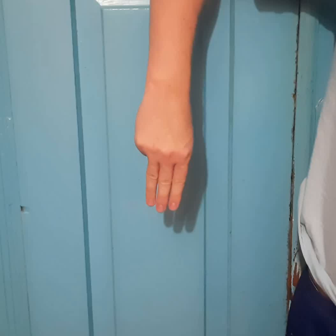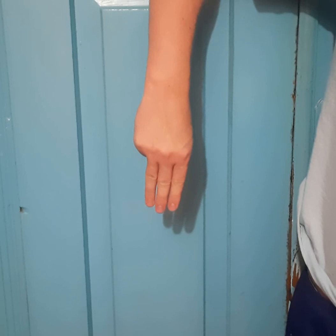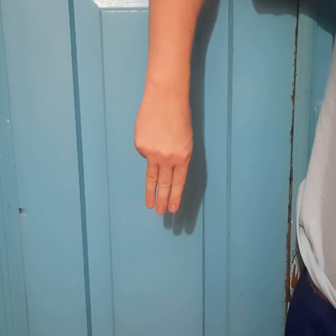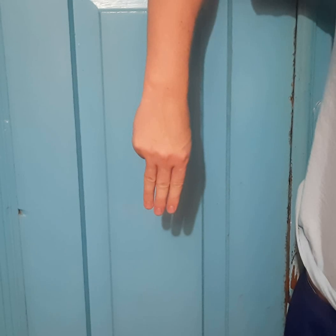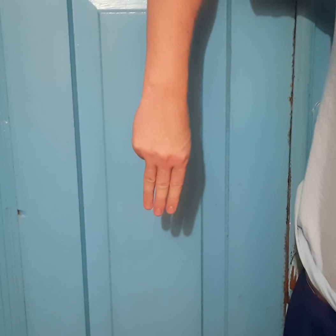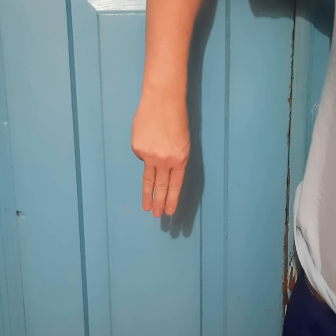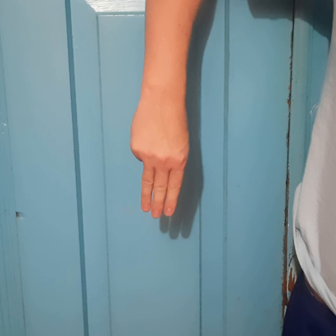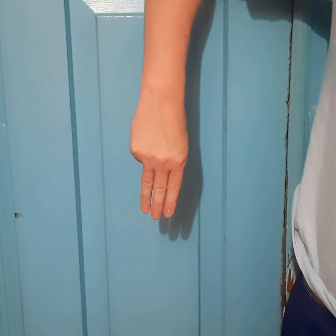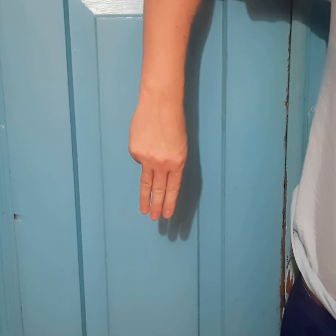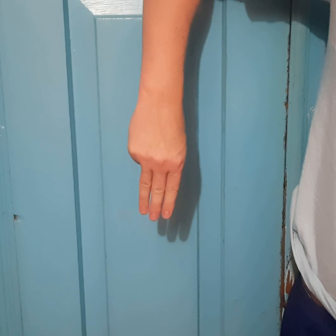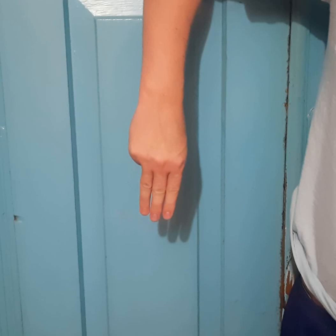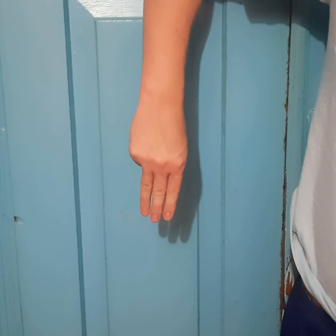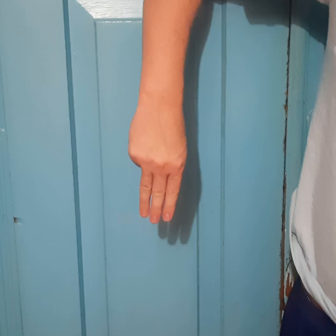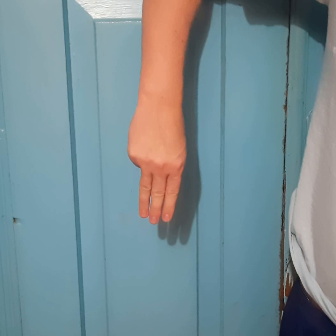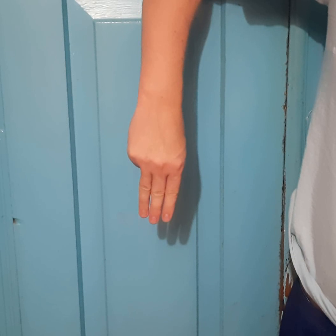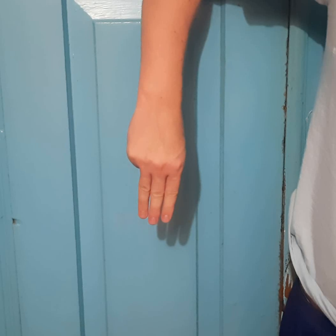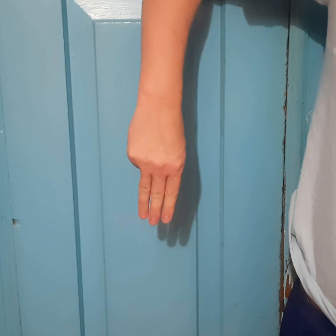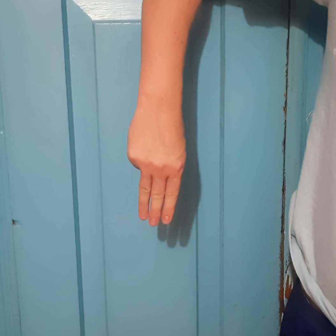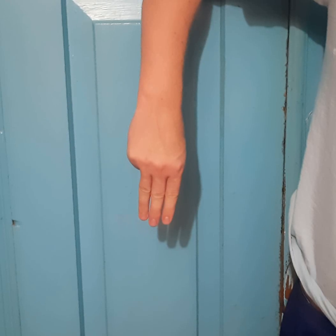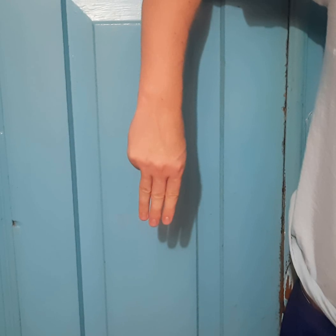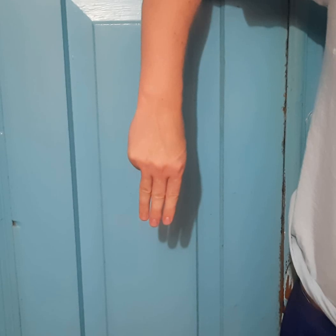Т